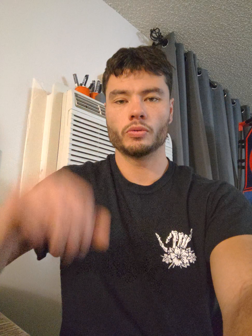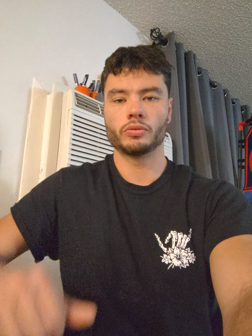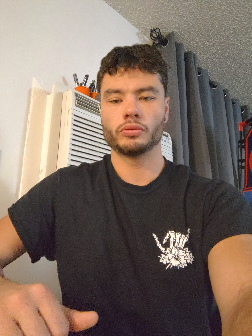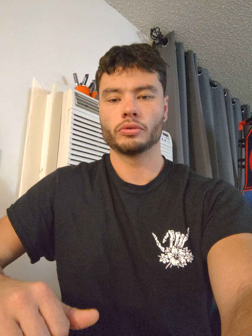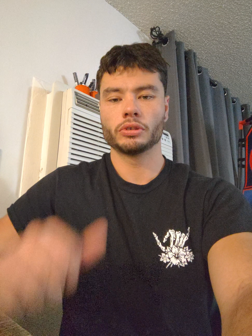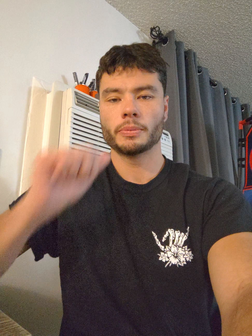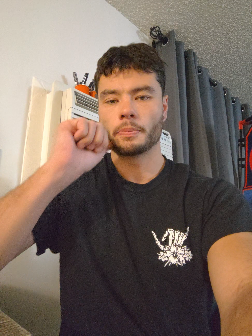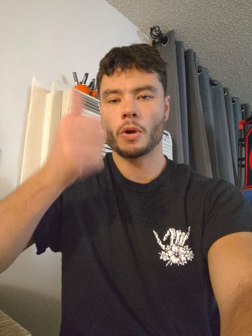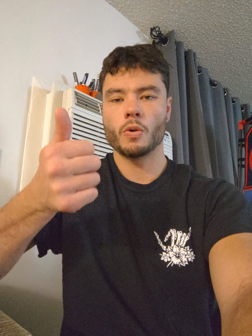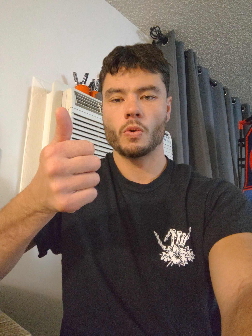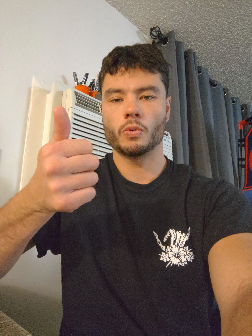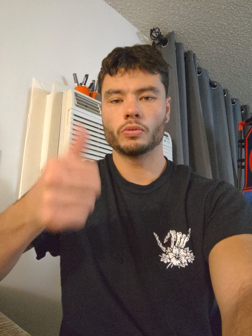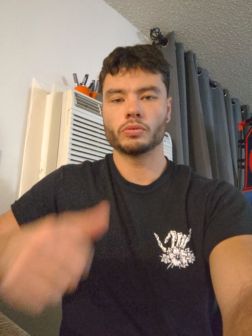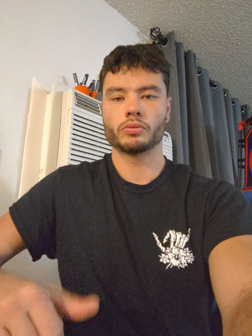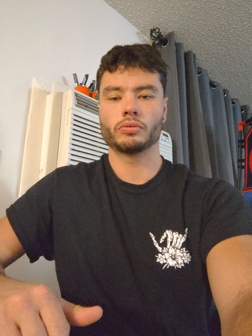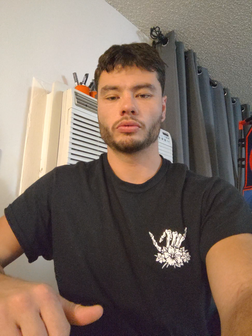tomorrow